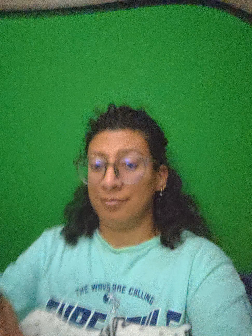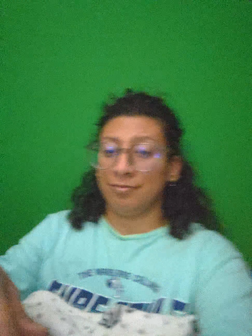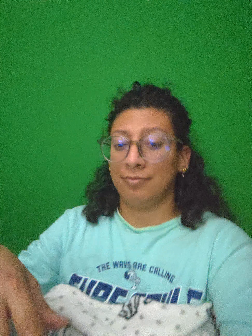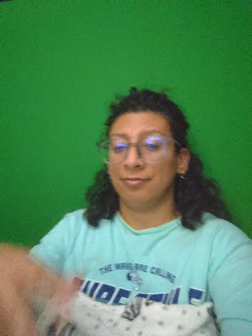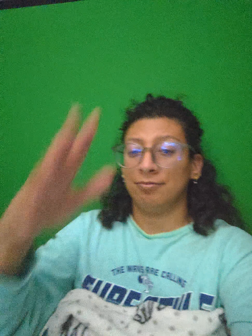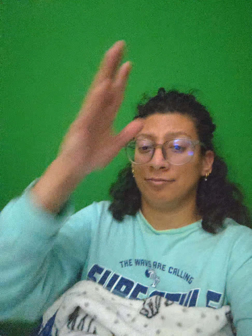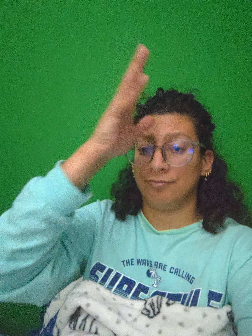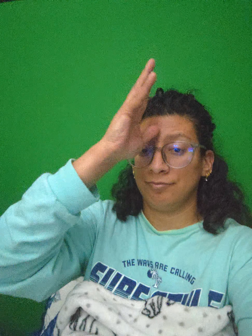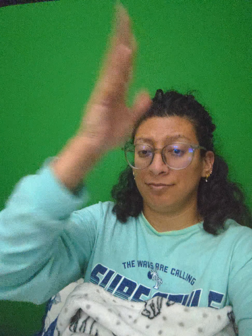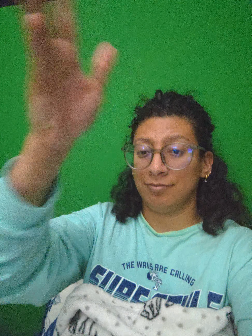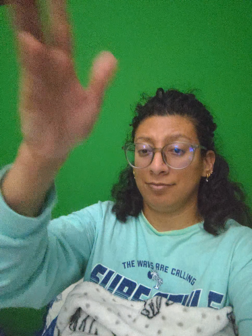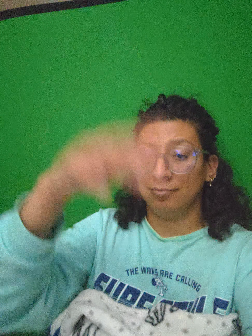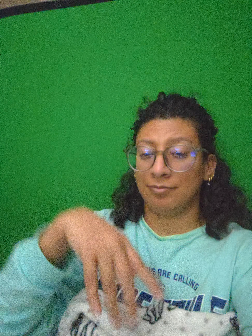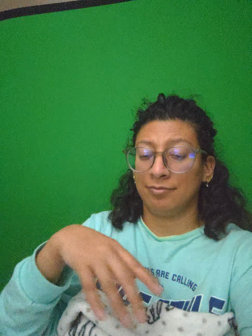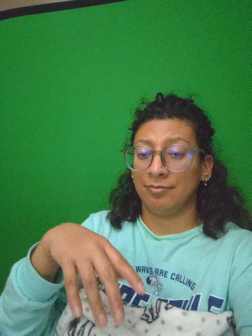grandpa